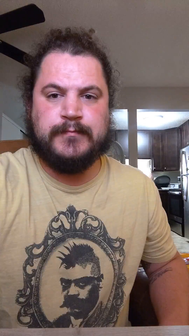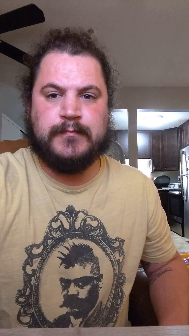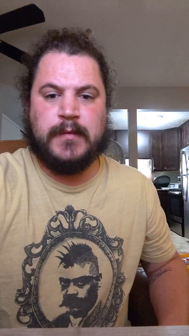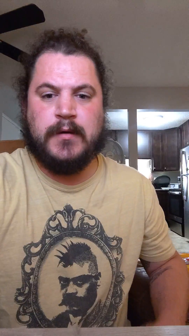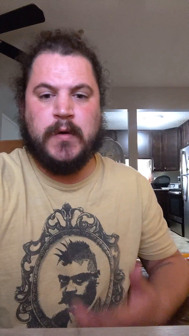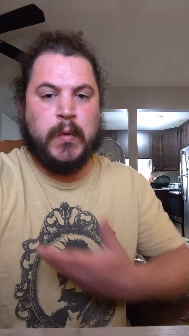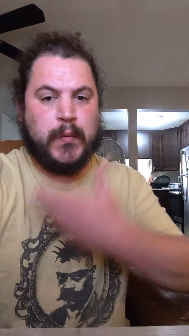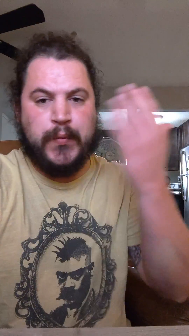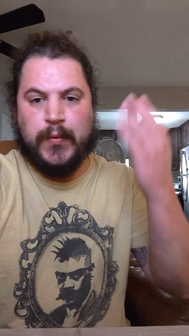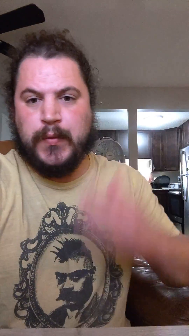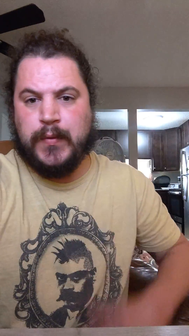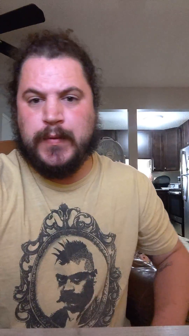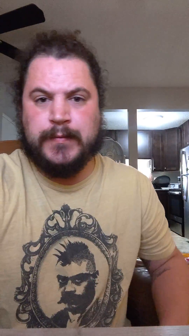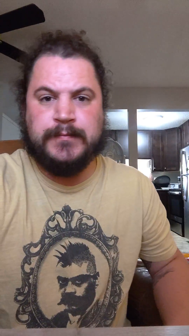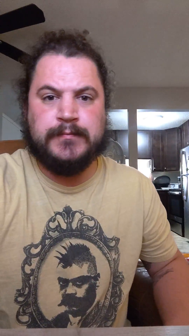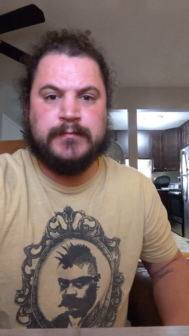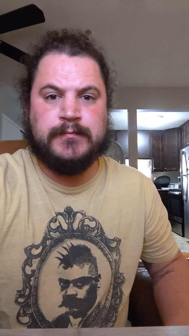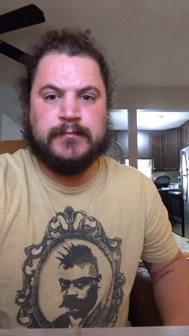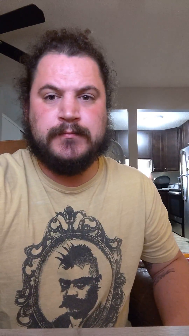all gone